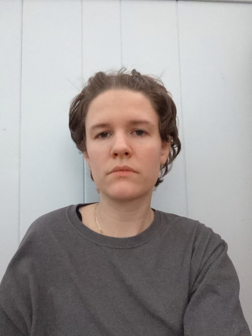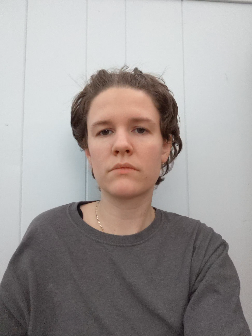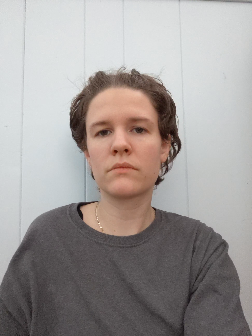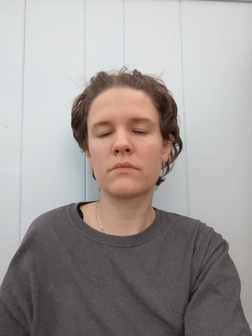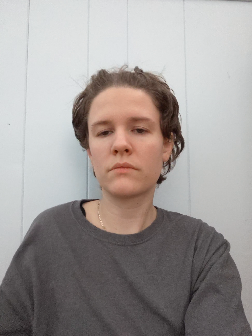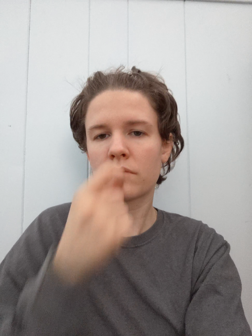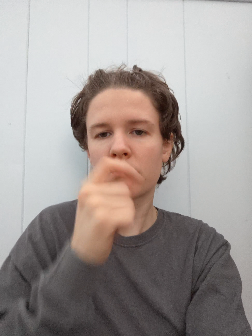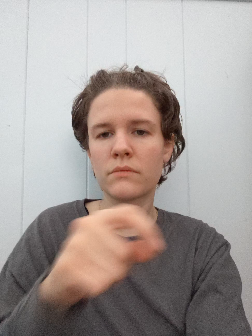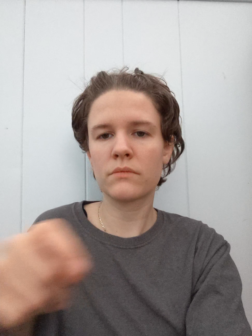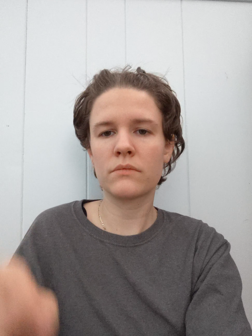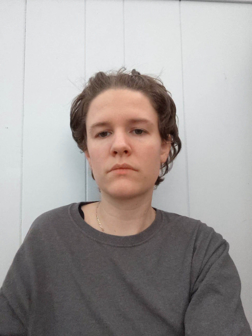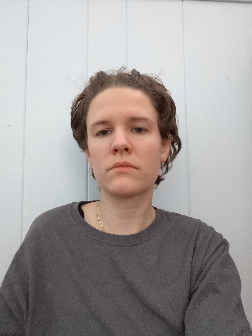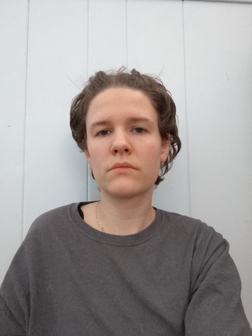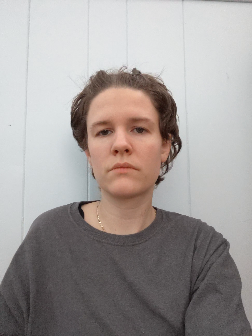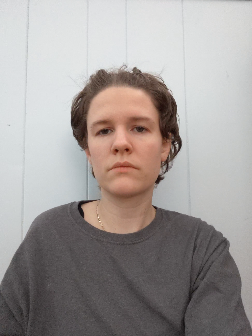pencil